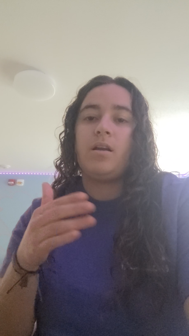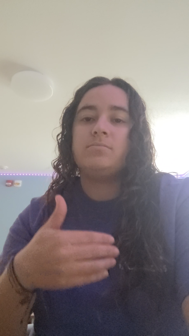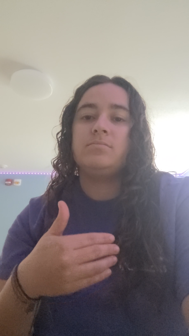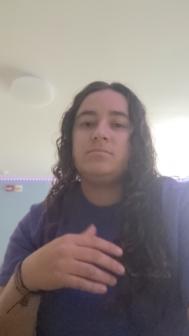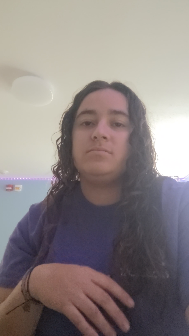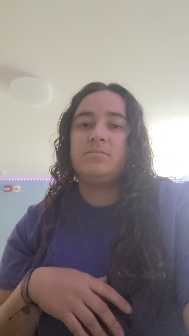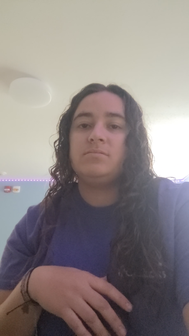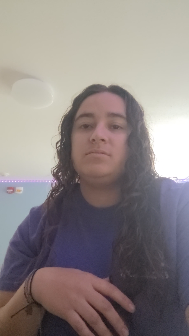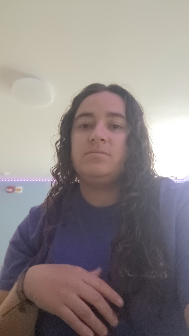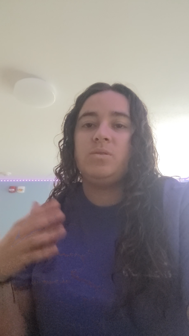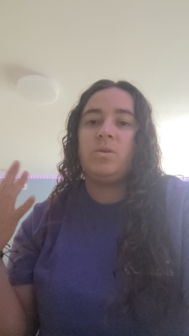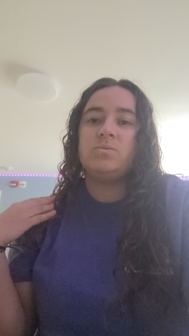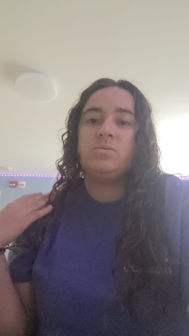shoulder